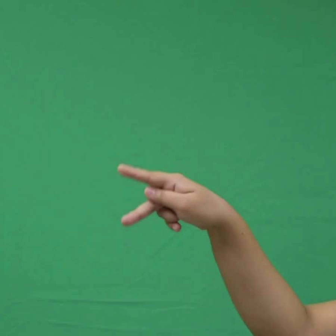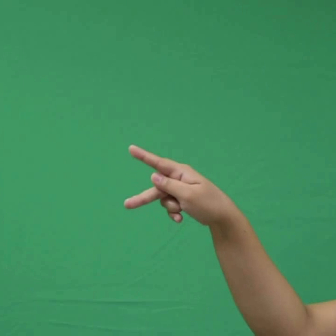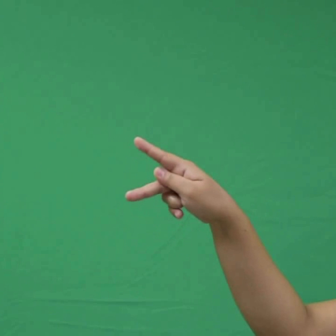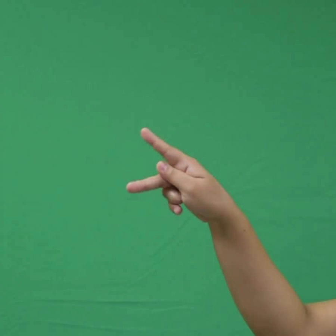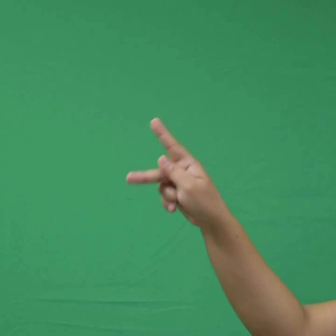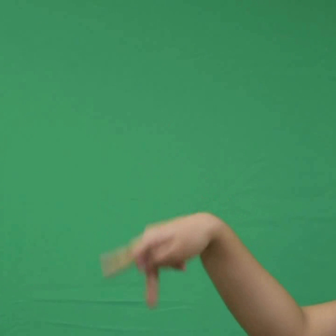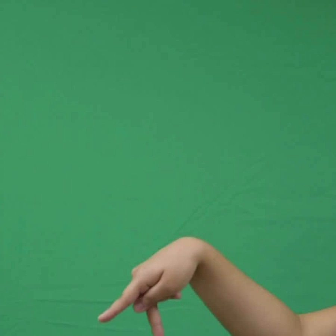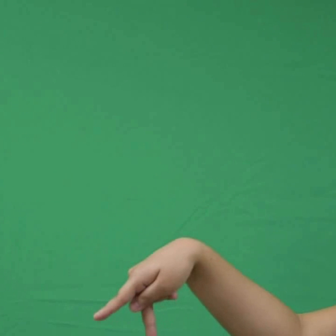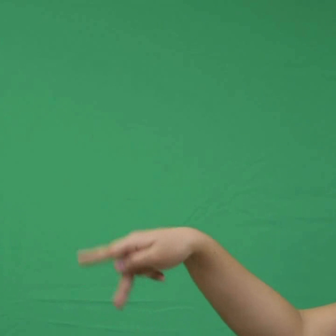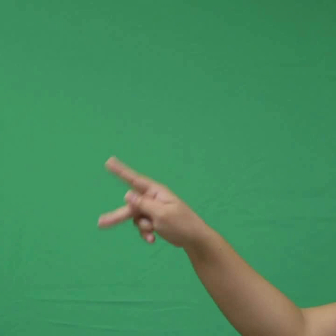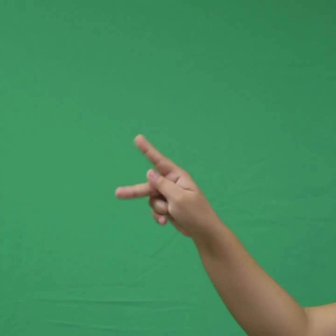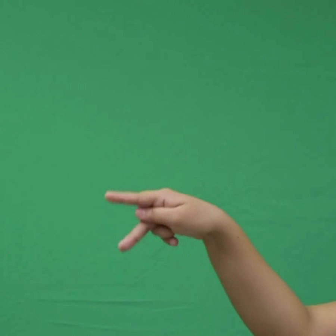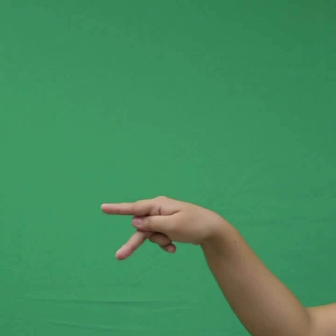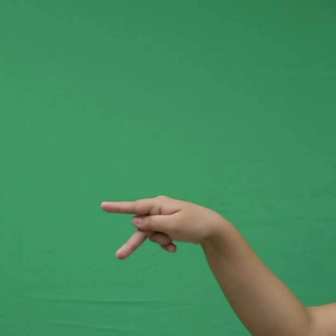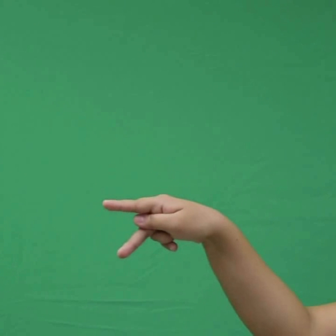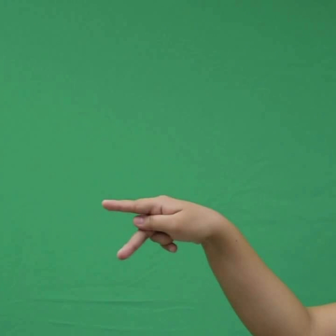K